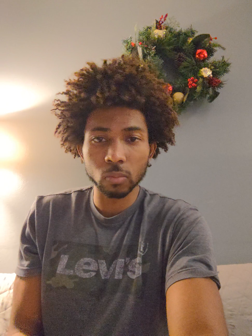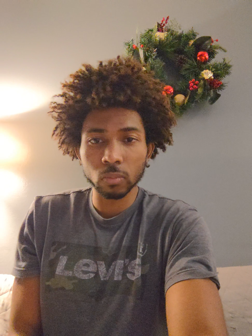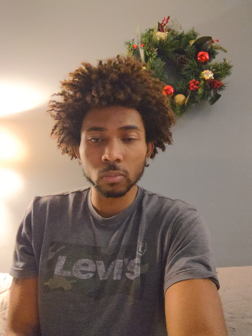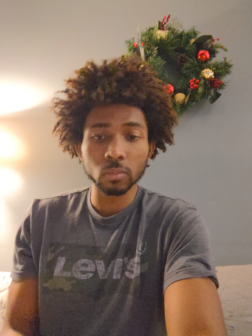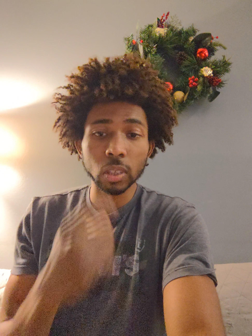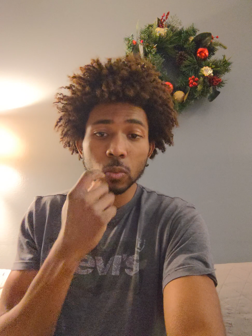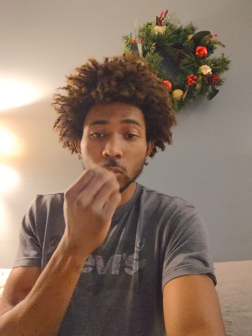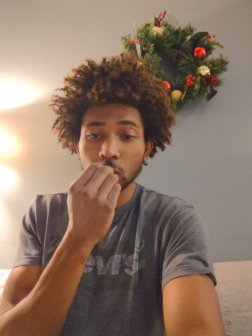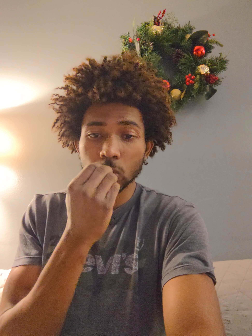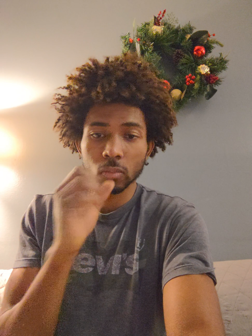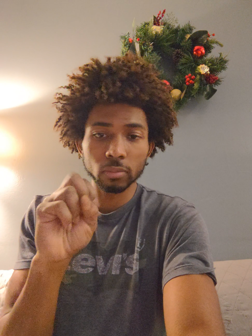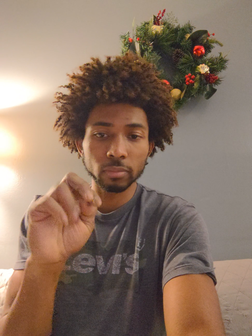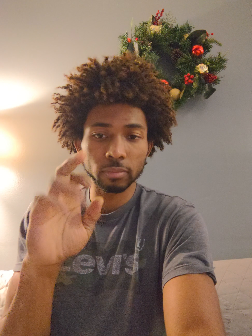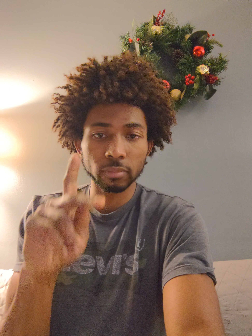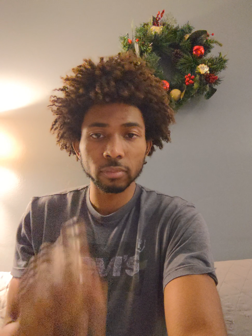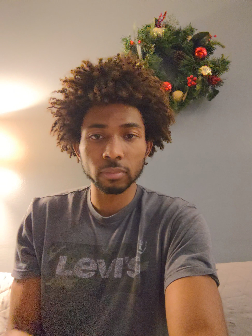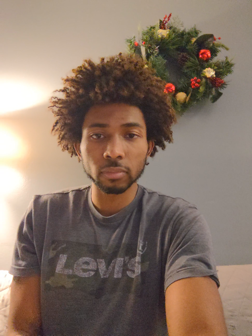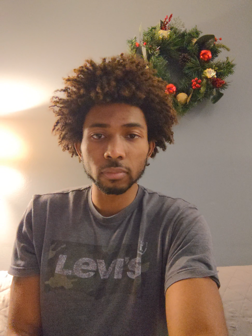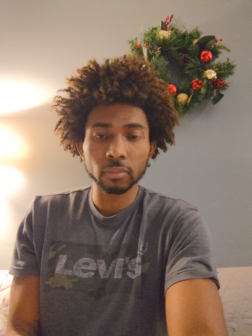snack